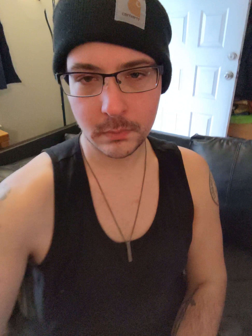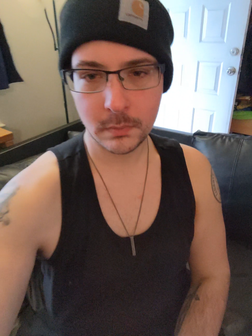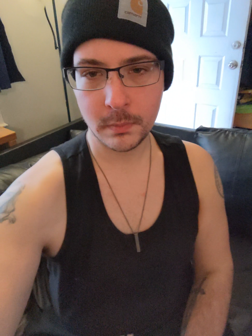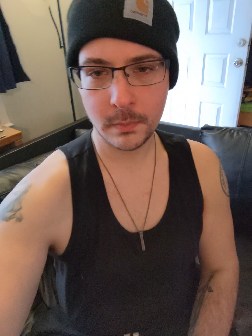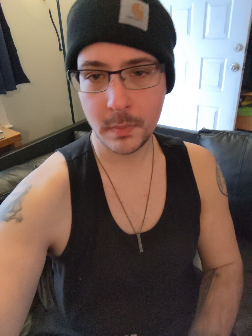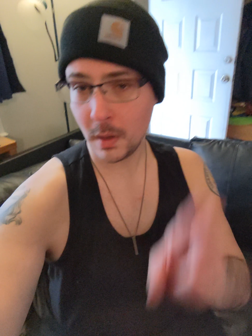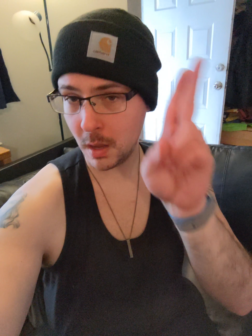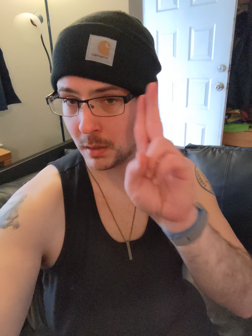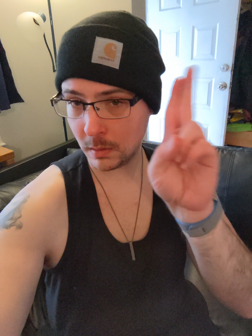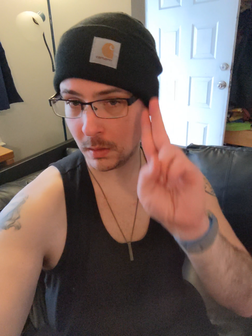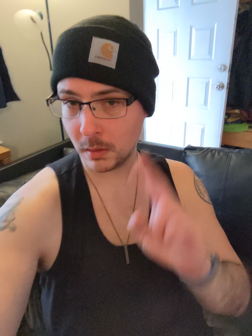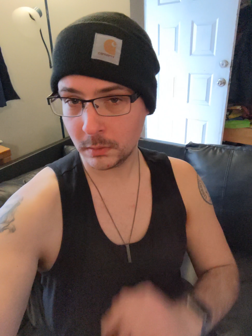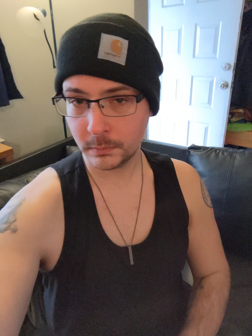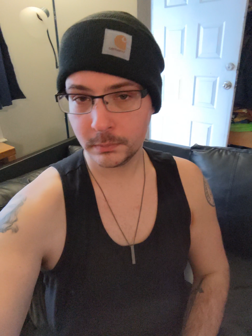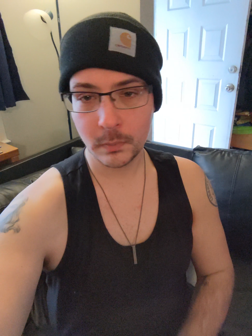uncle